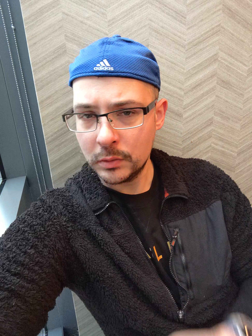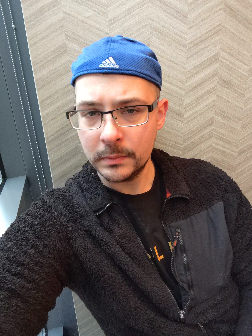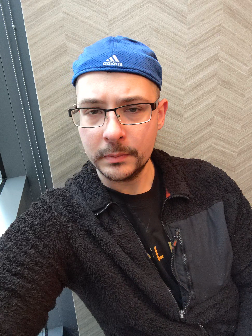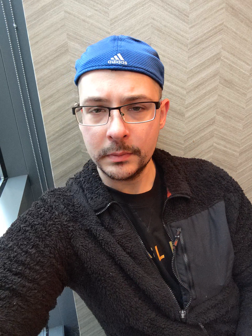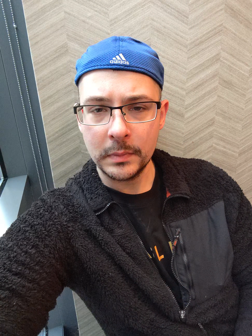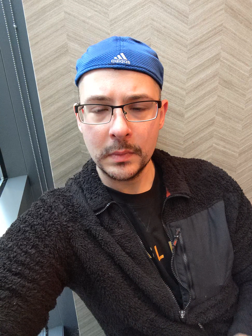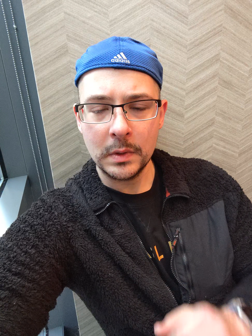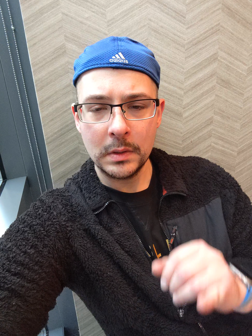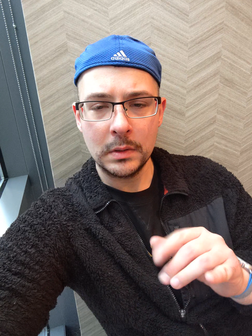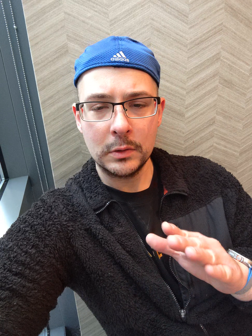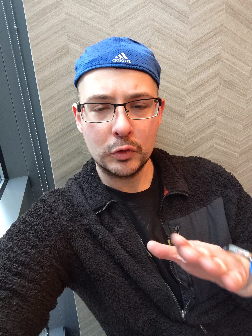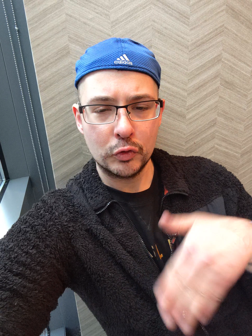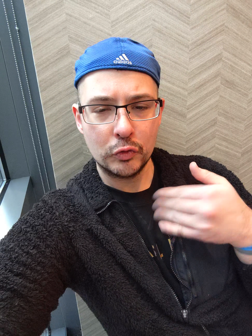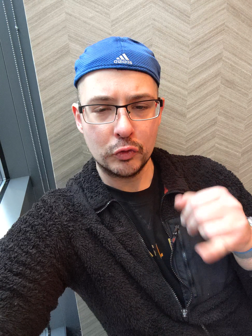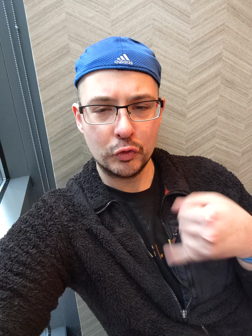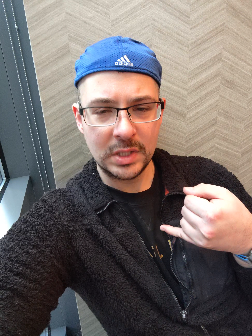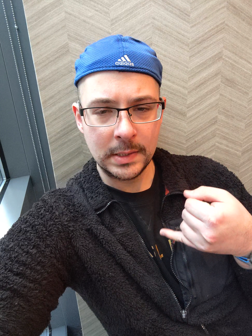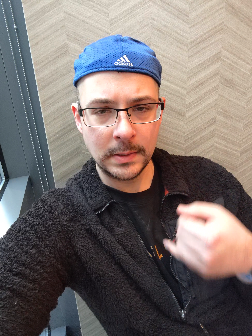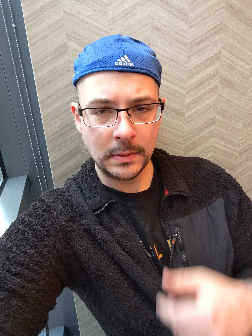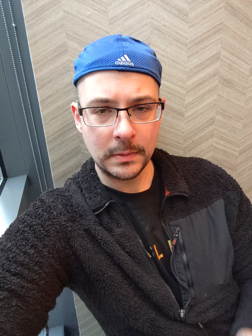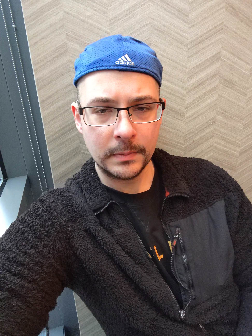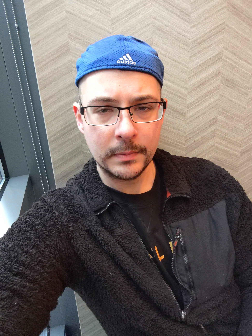jeans